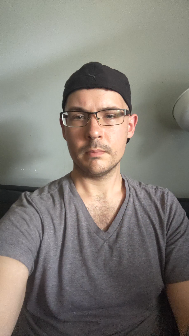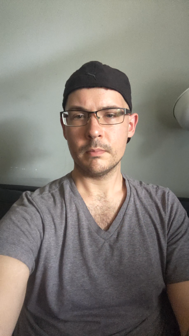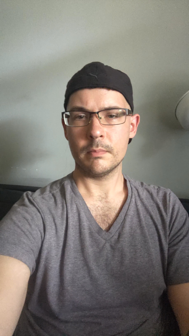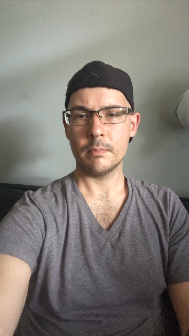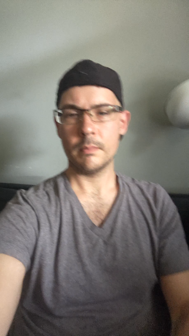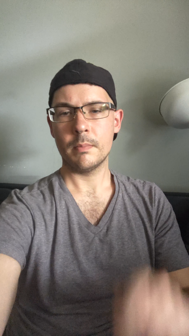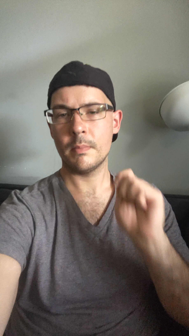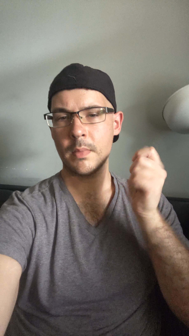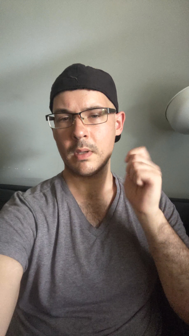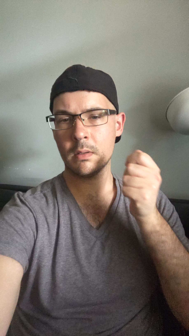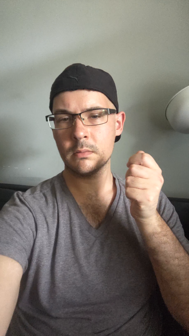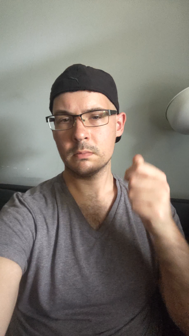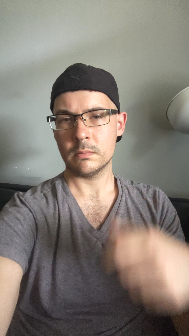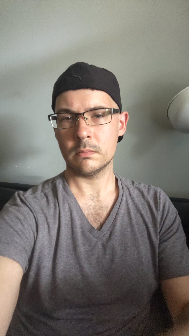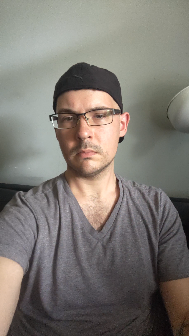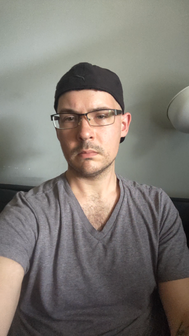bat